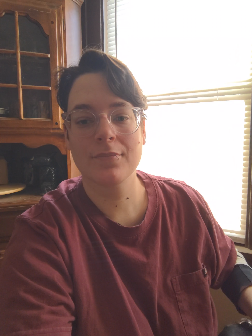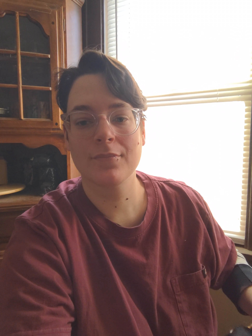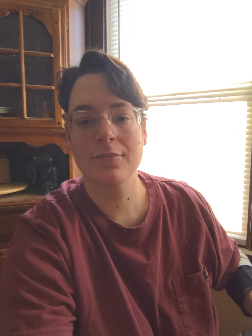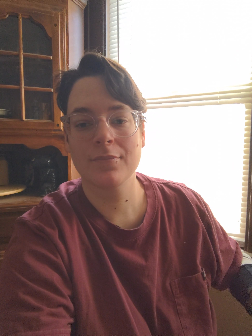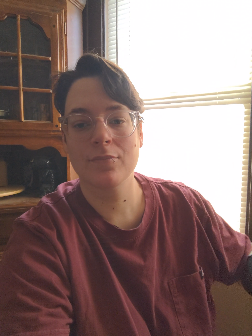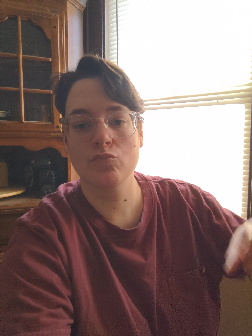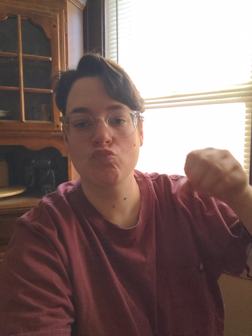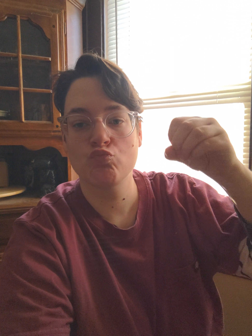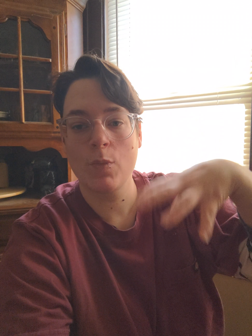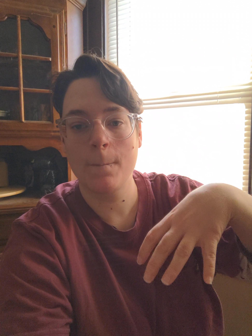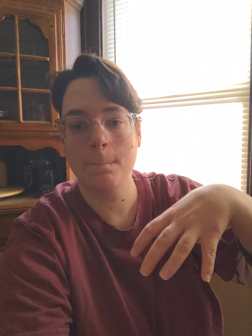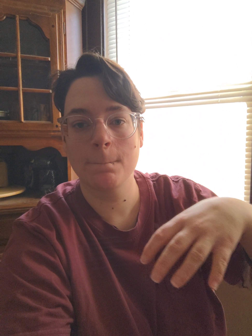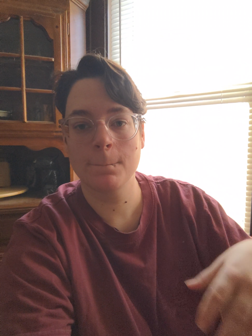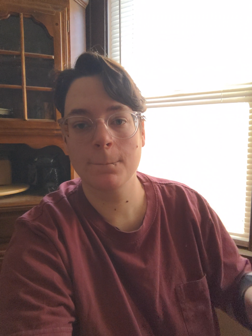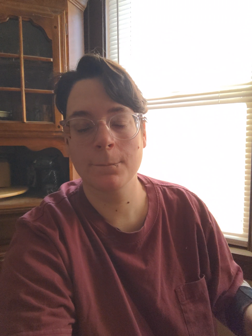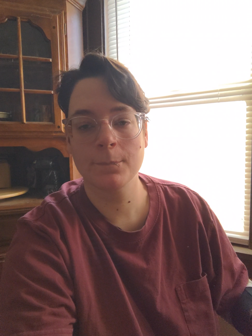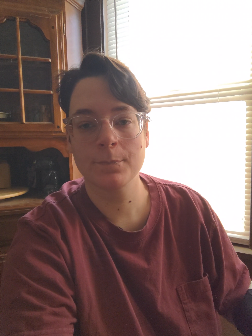drop